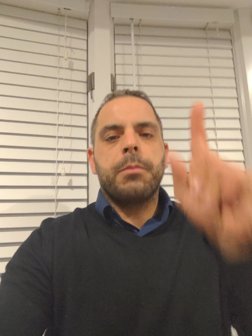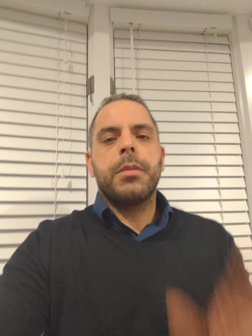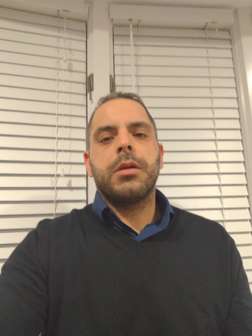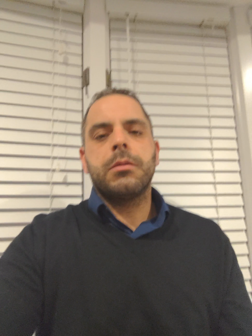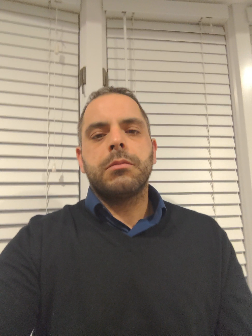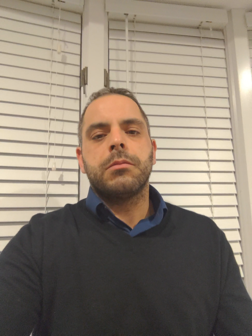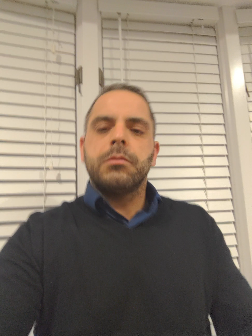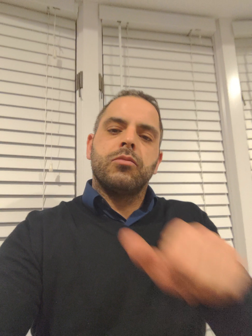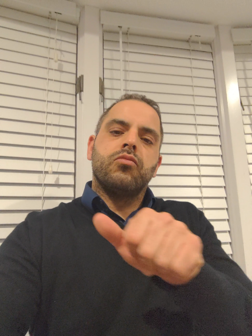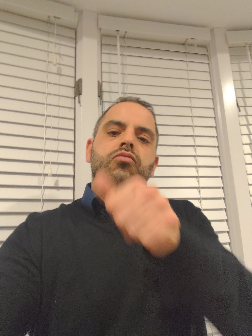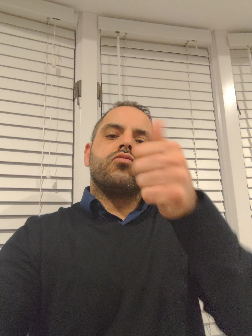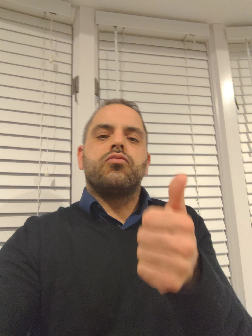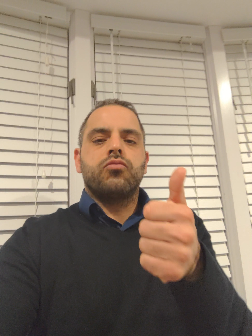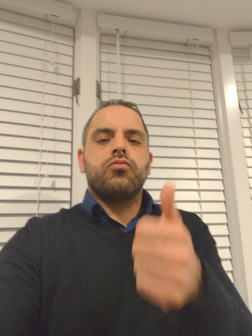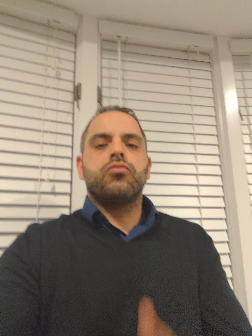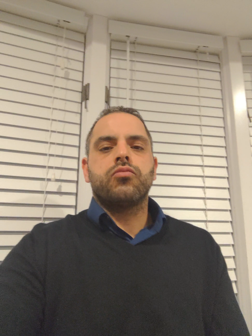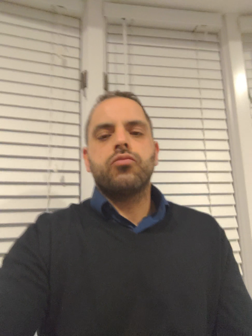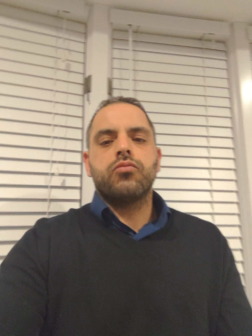another